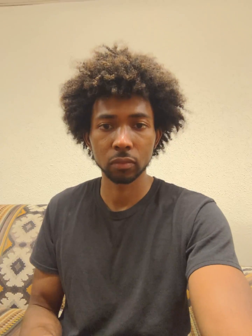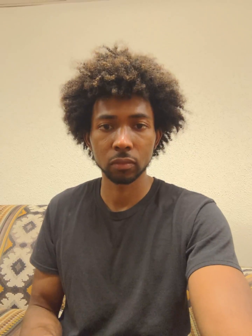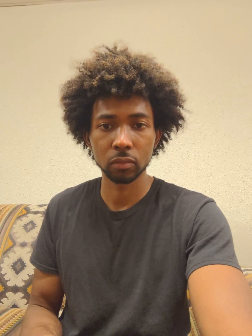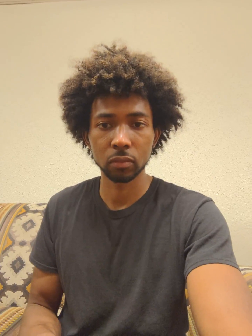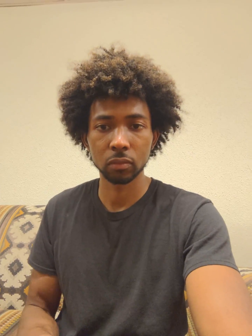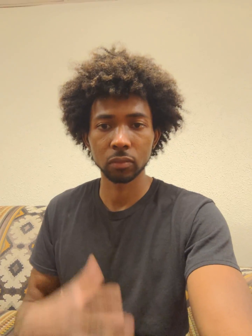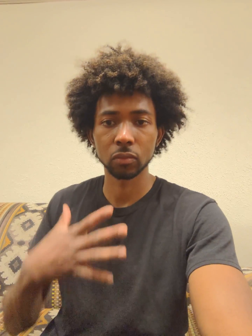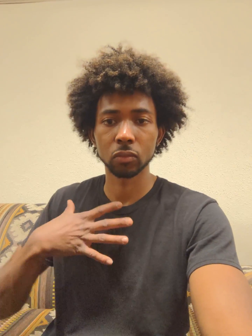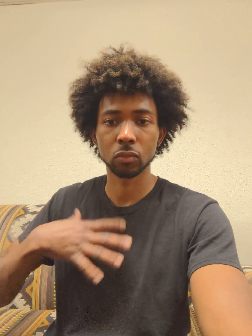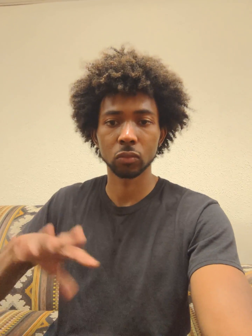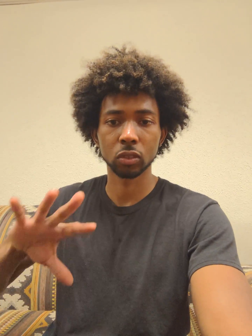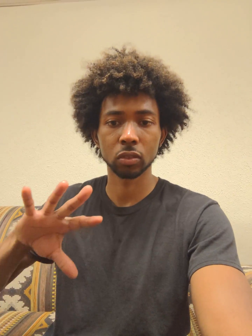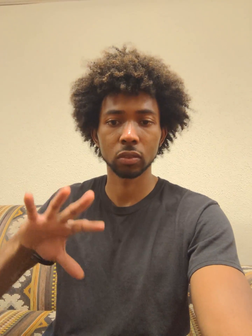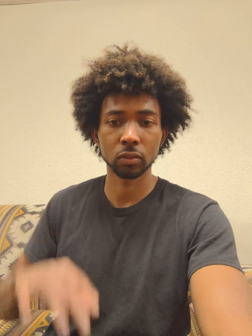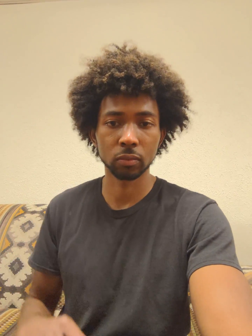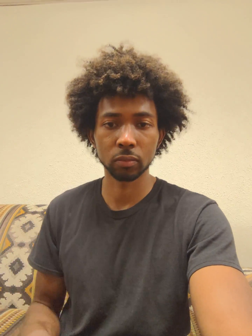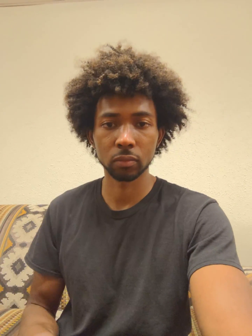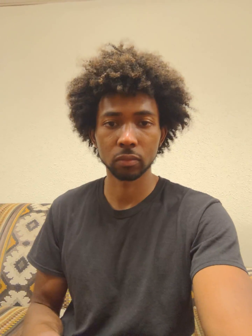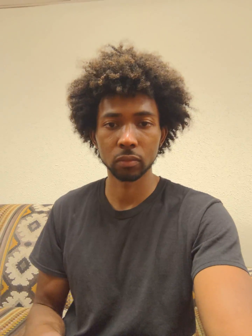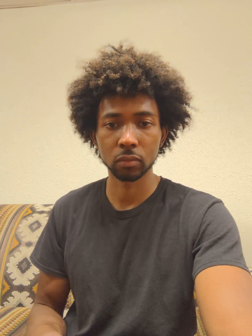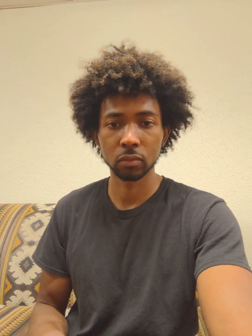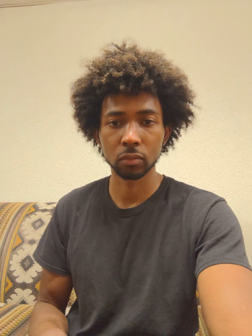dress